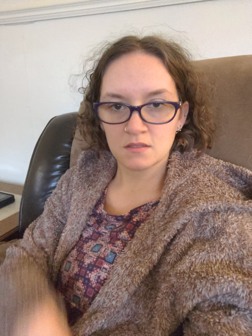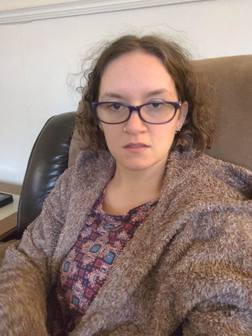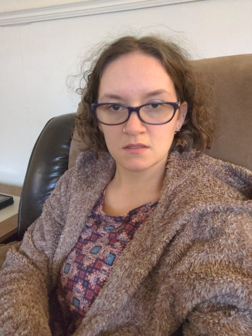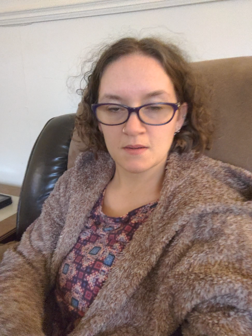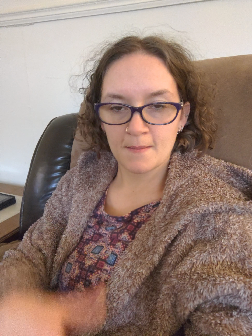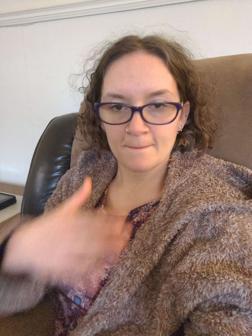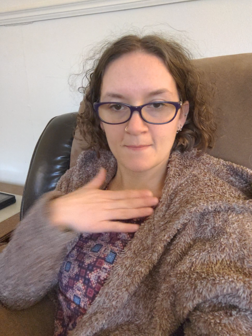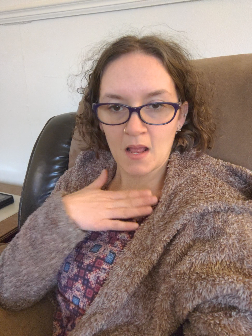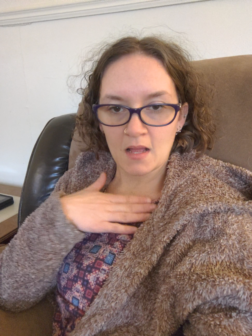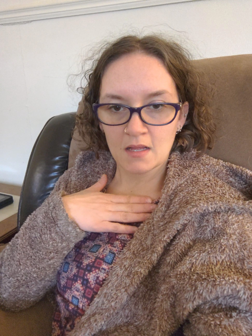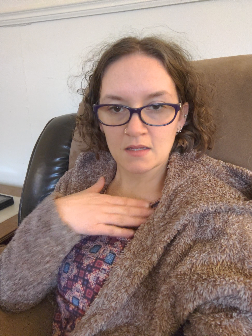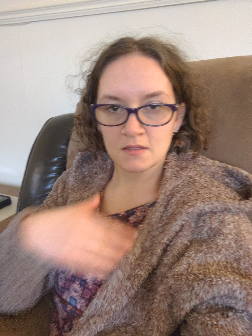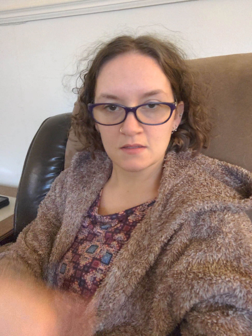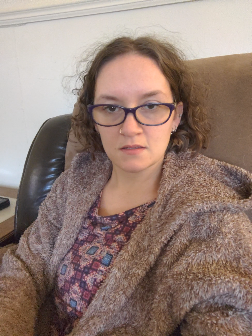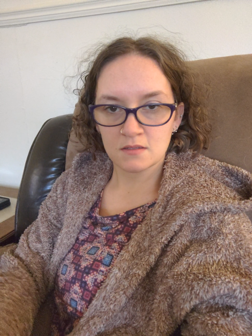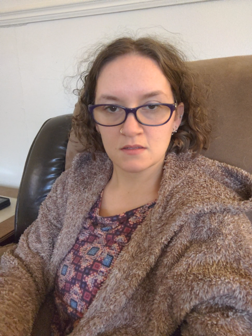my